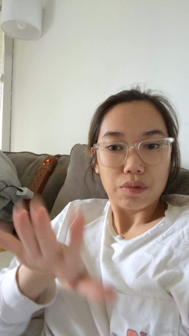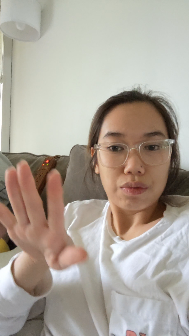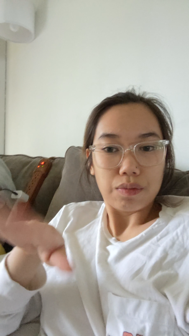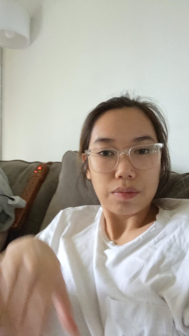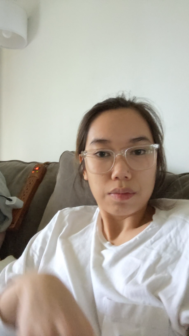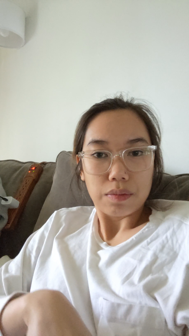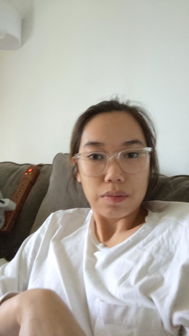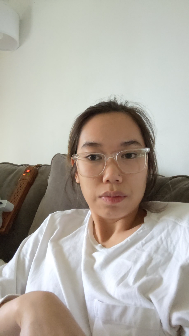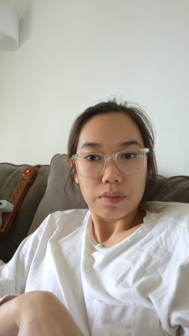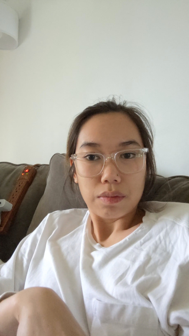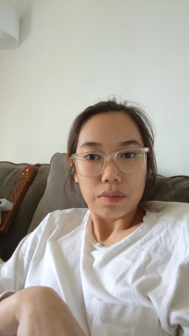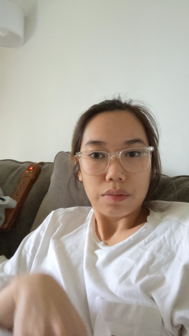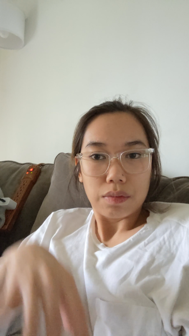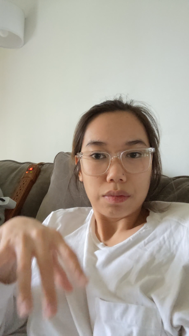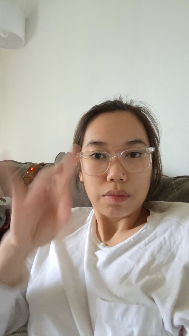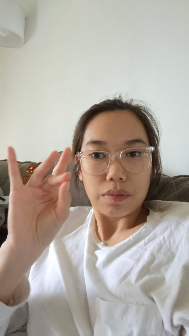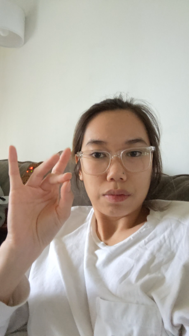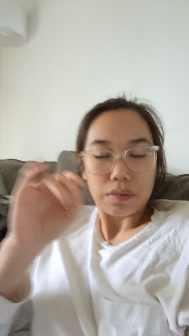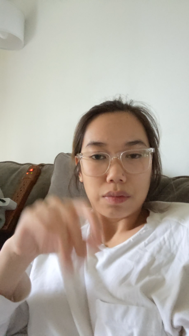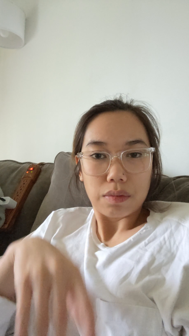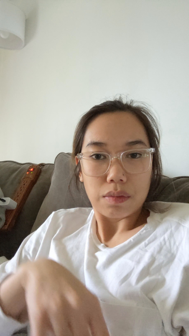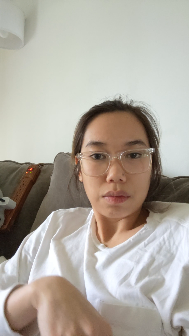pick